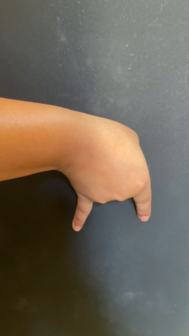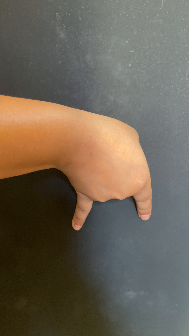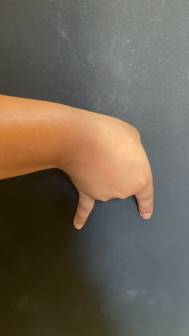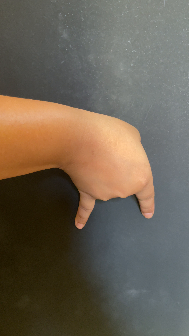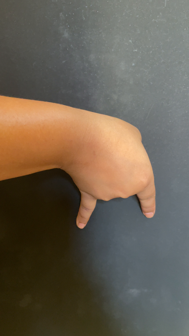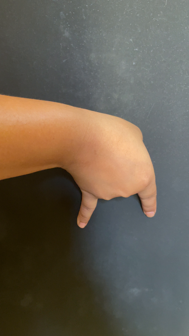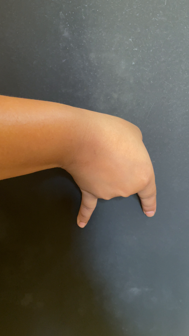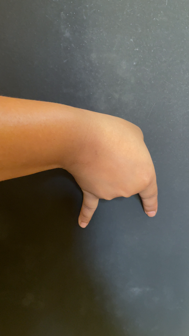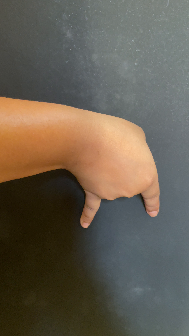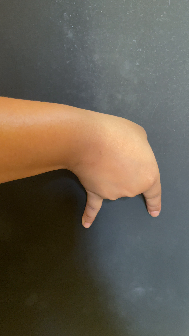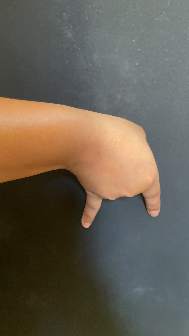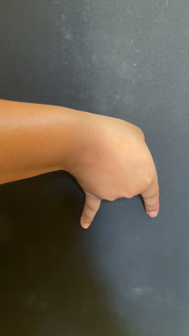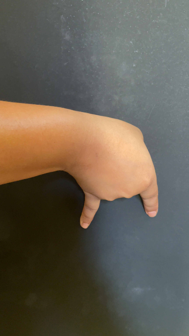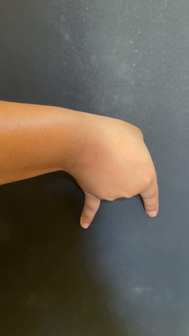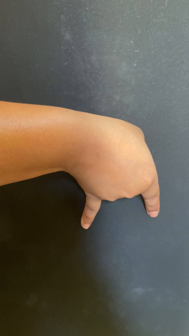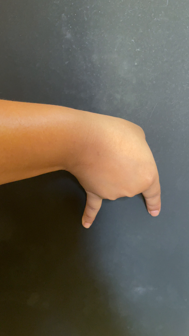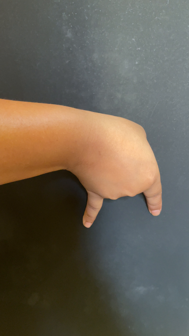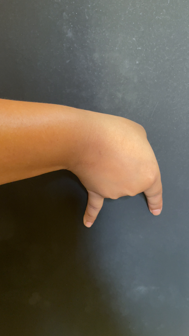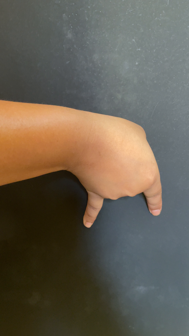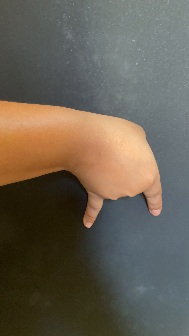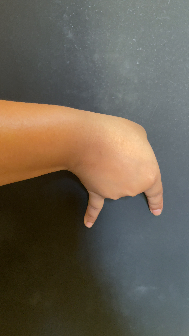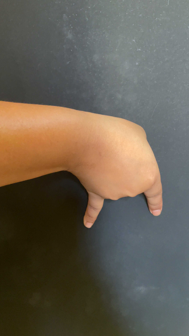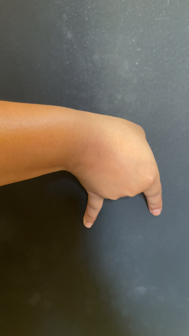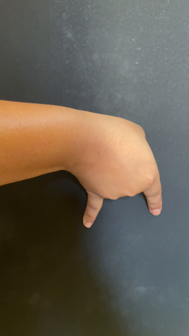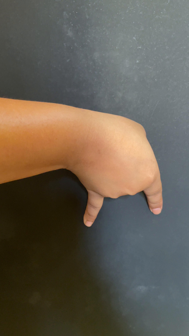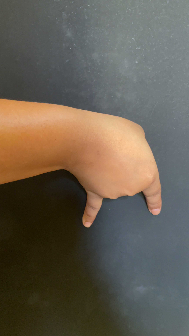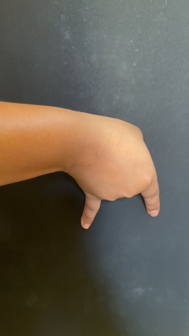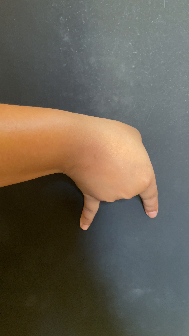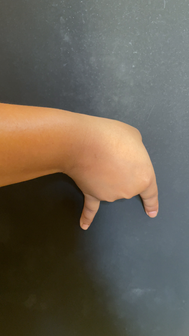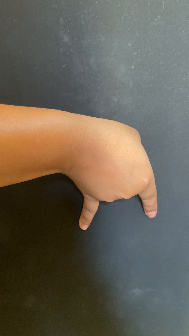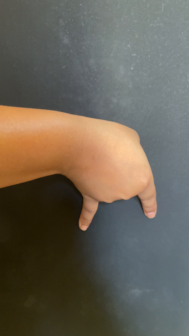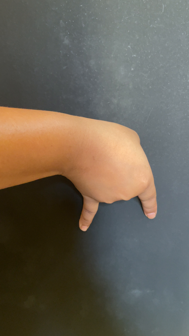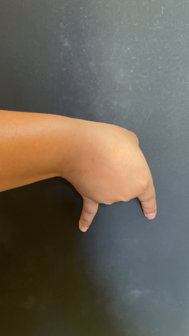फ